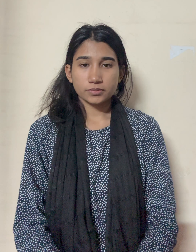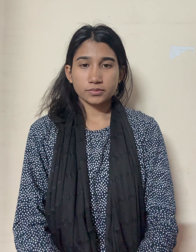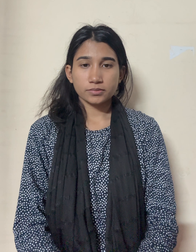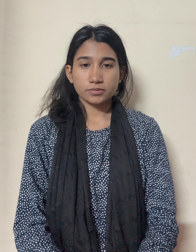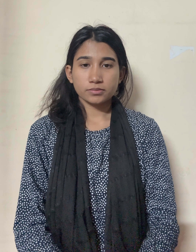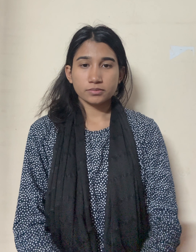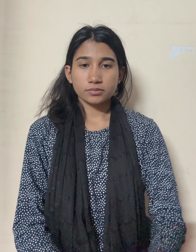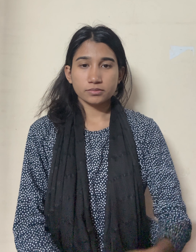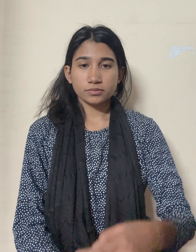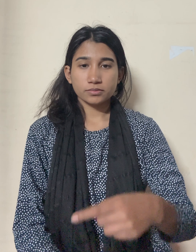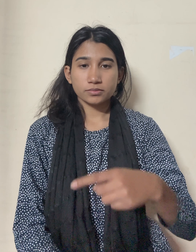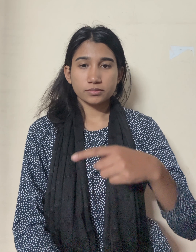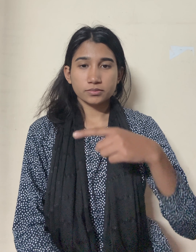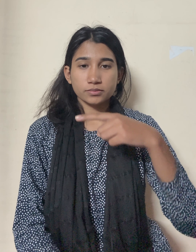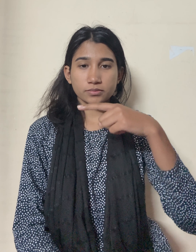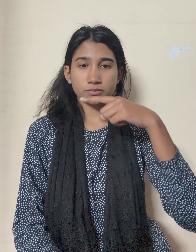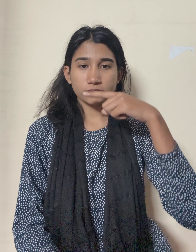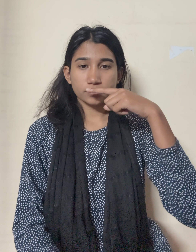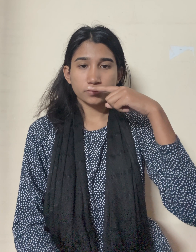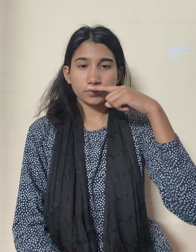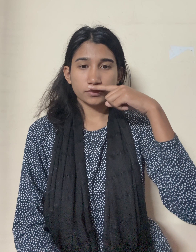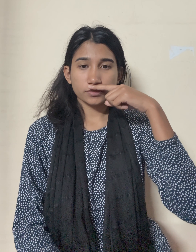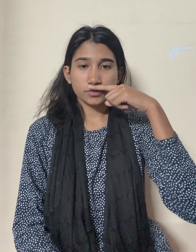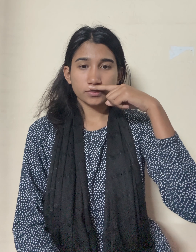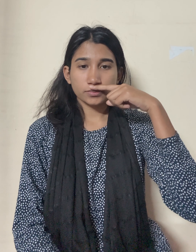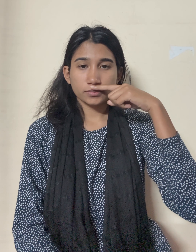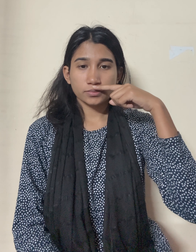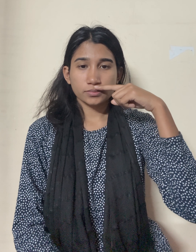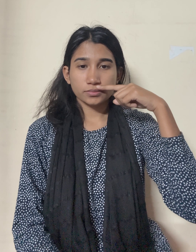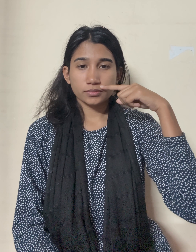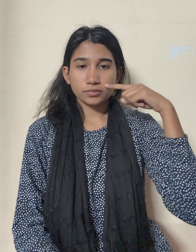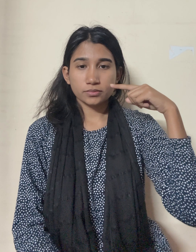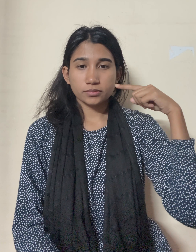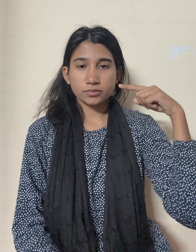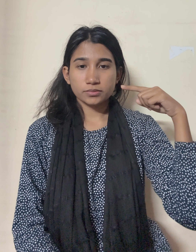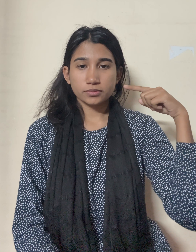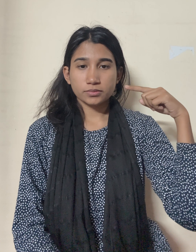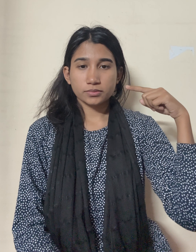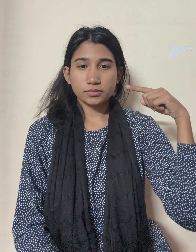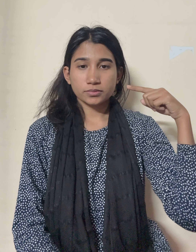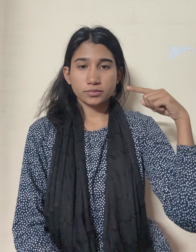বালক